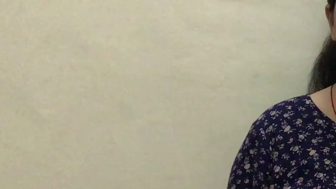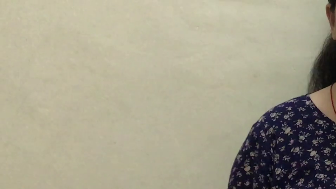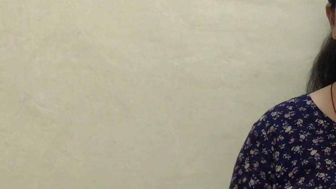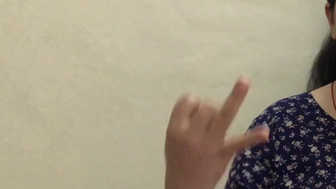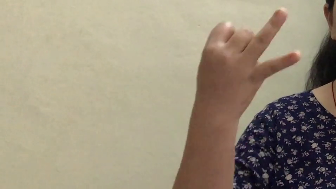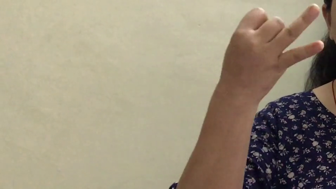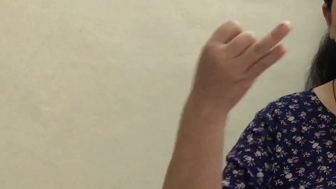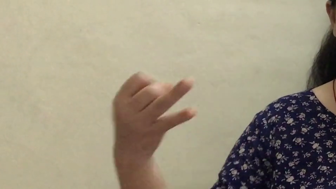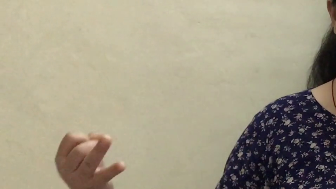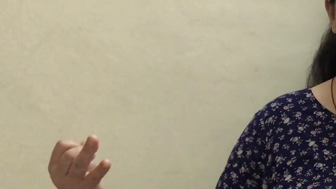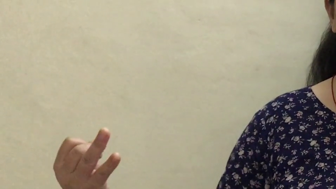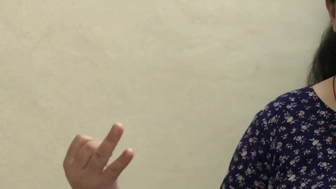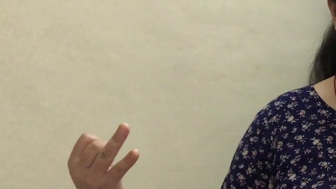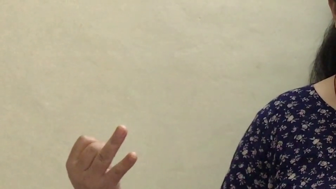औ